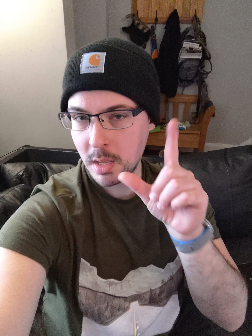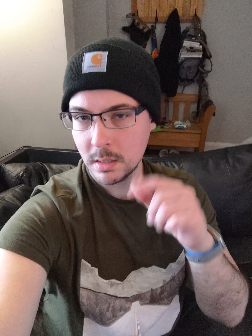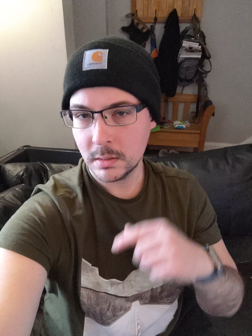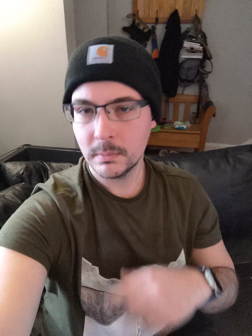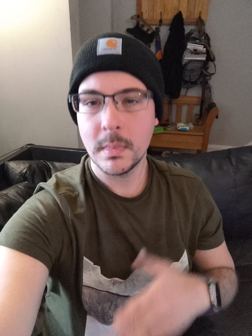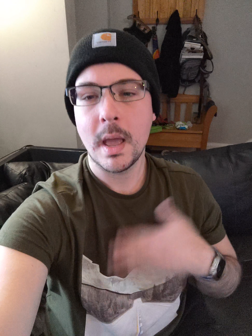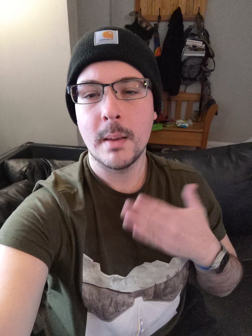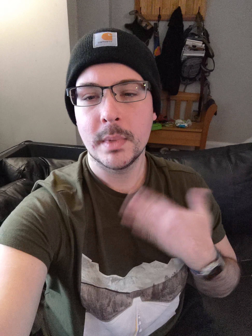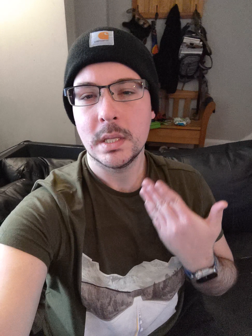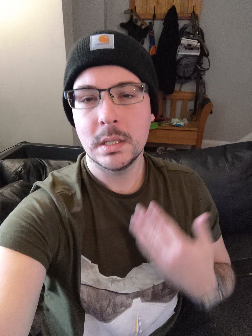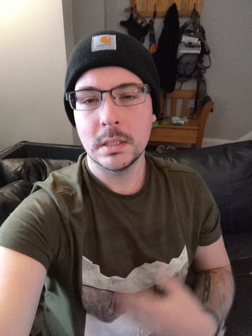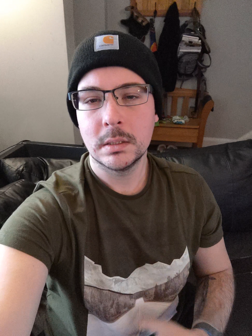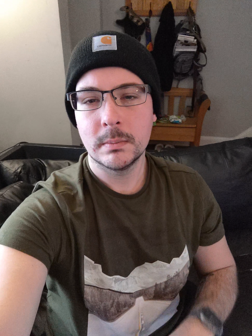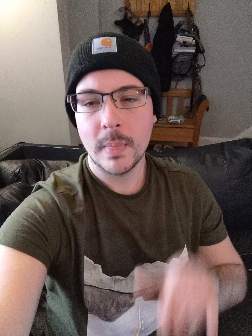happy